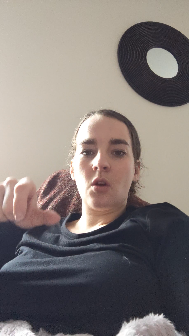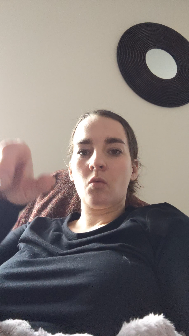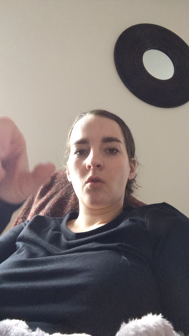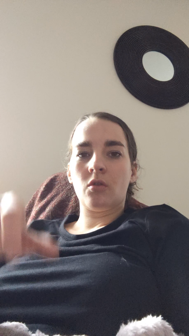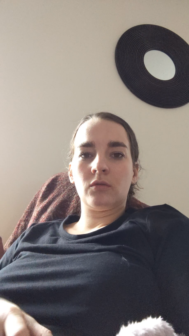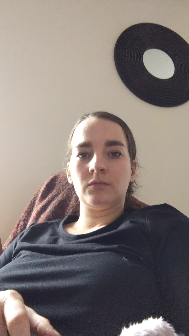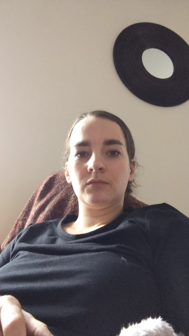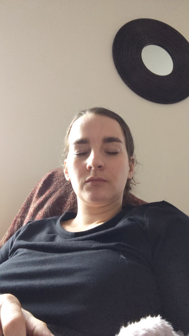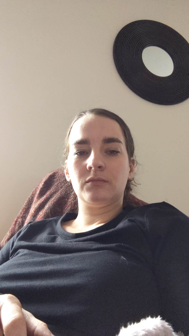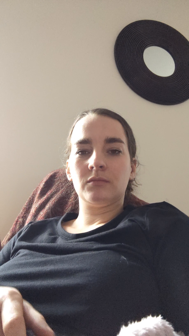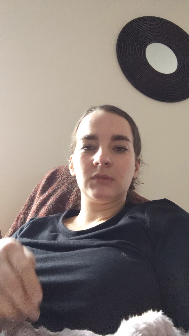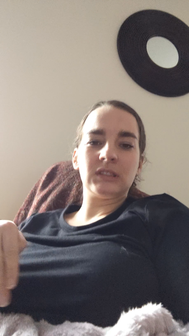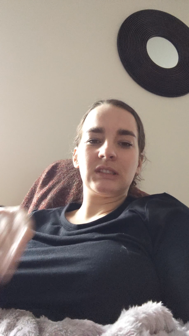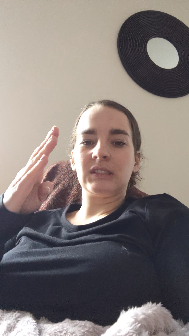kick